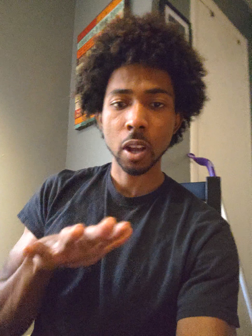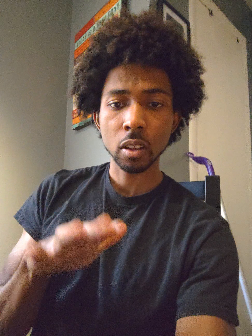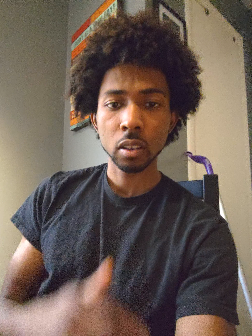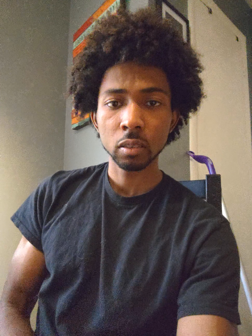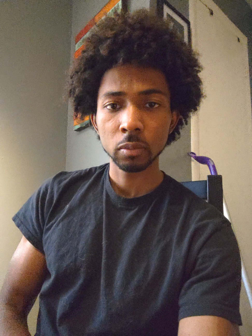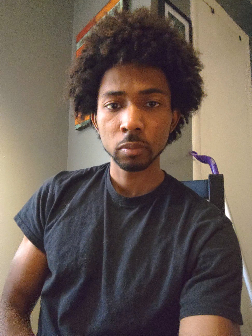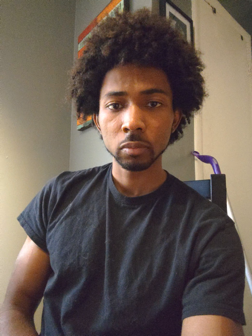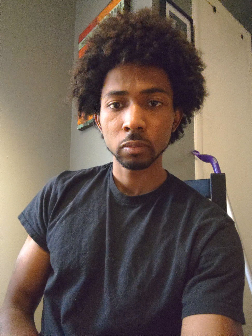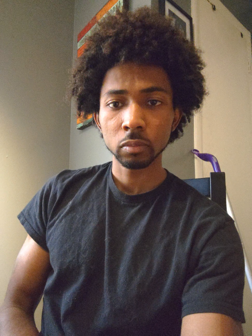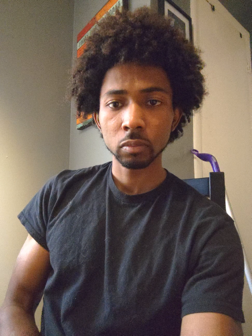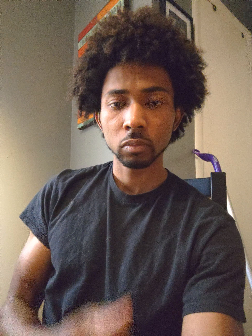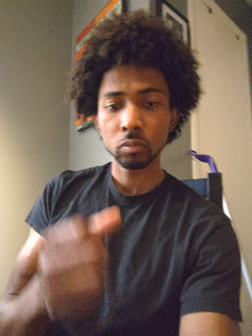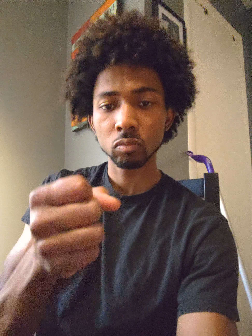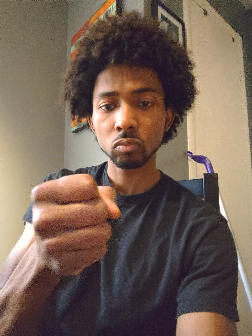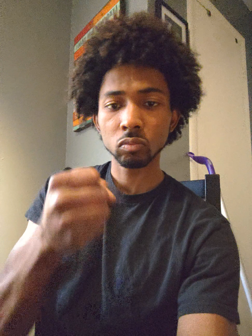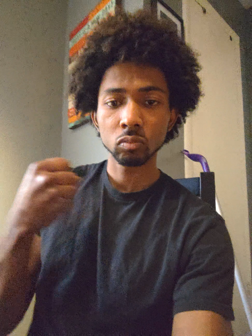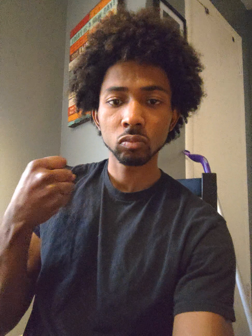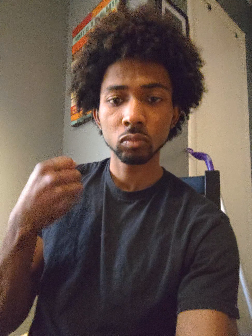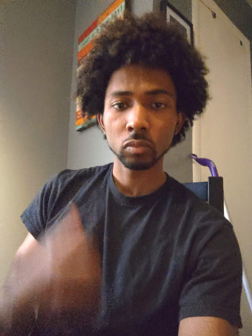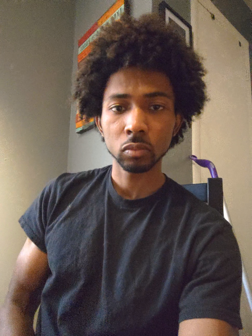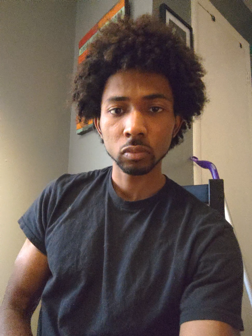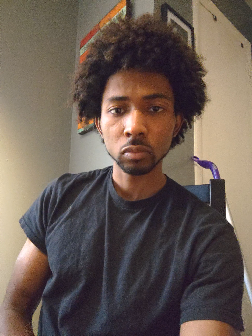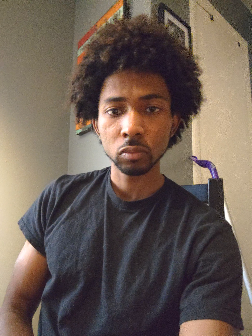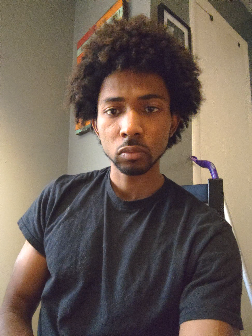pull